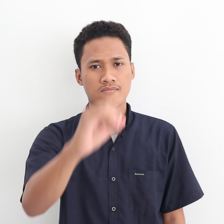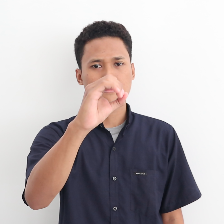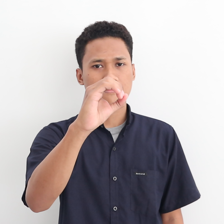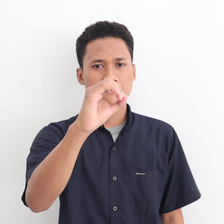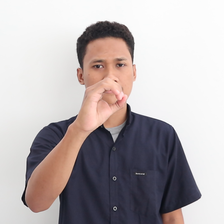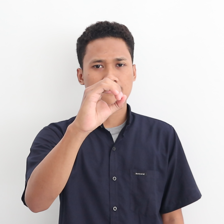O